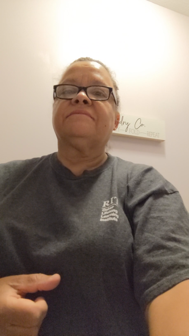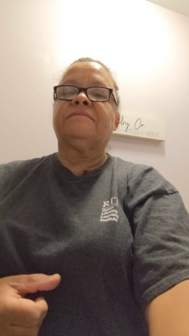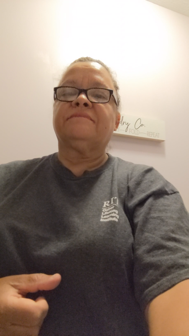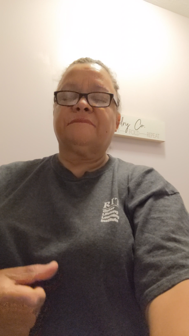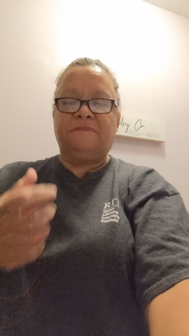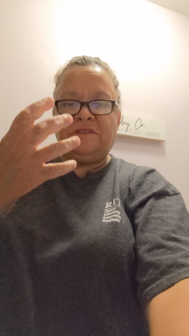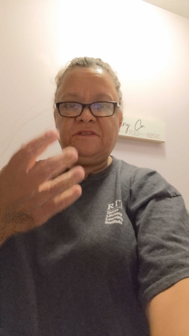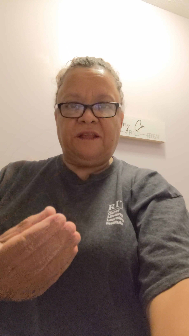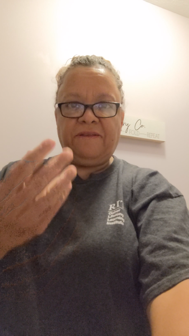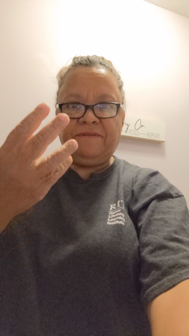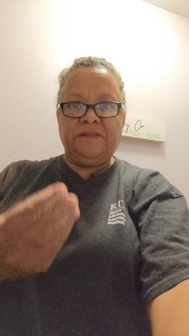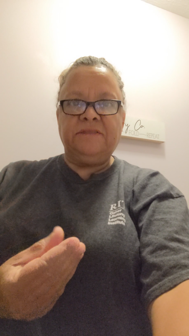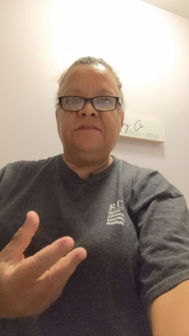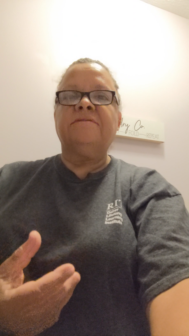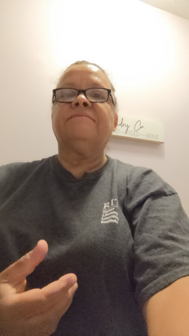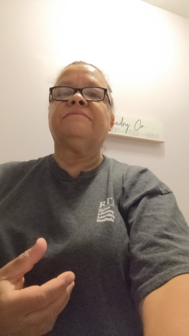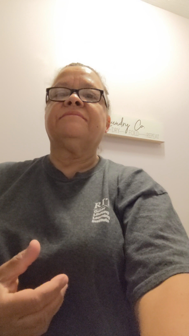gentle